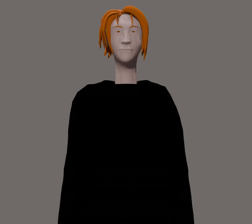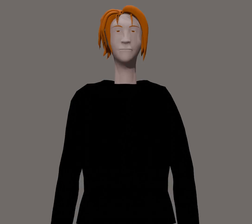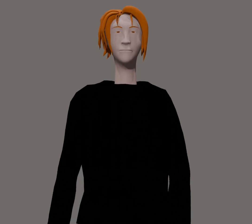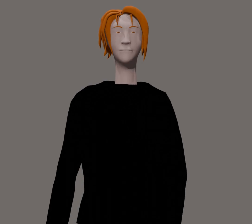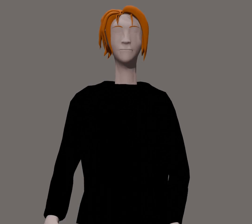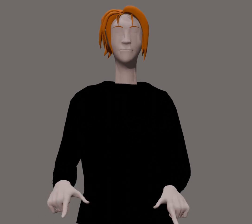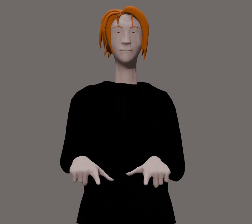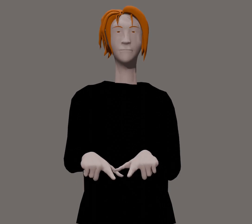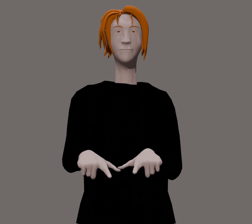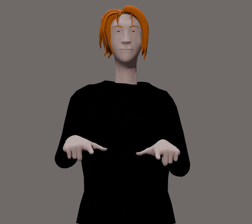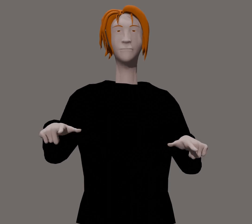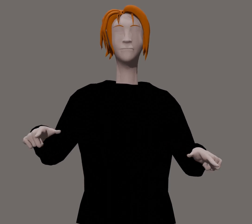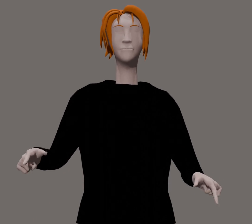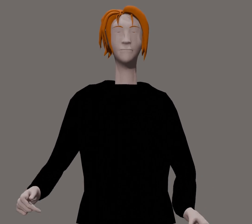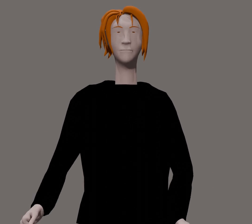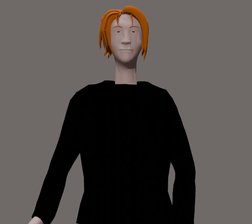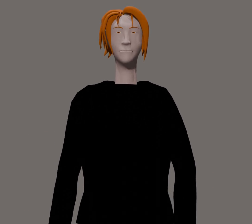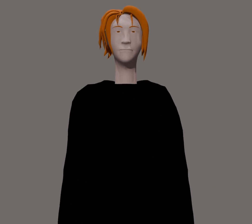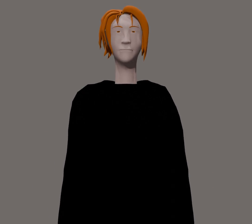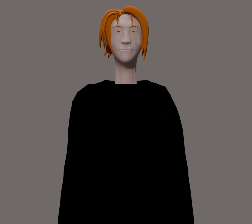Cheque